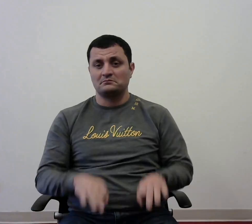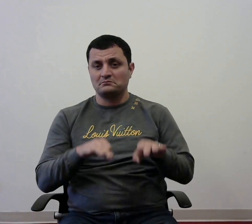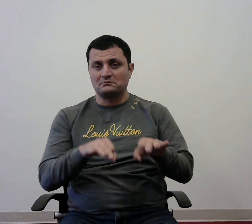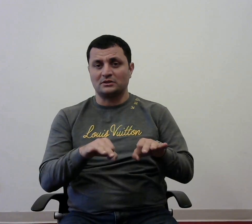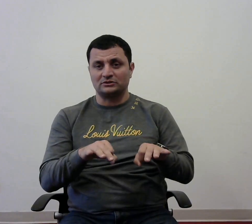avtomobil